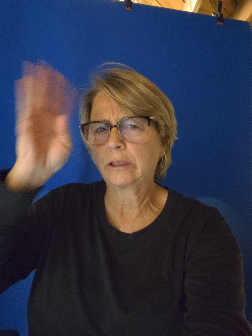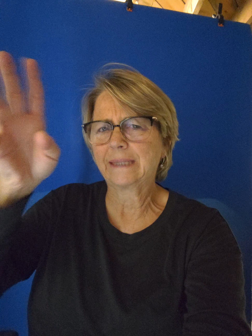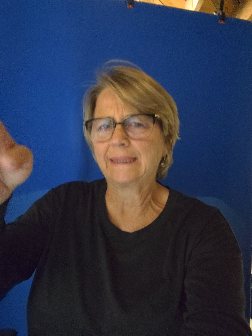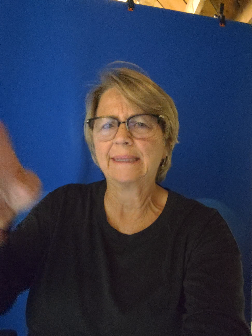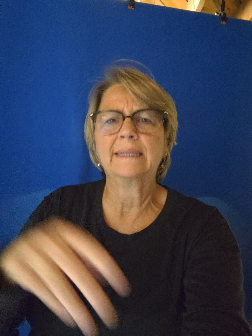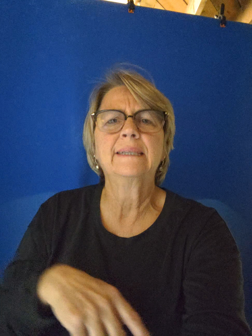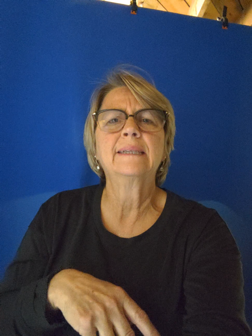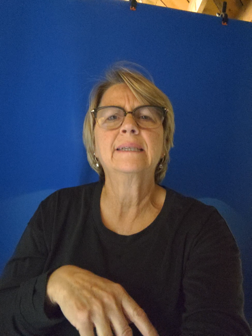pretend